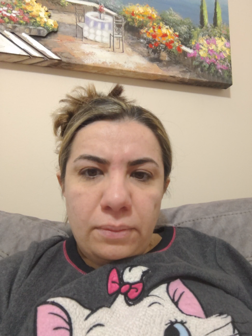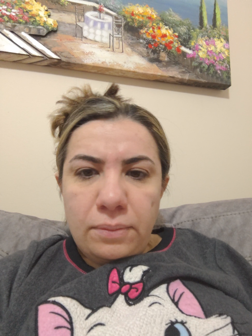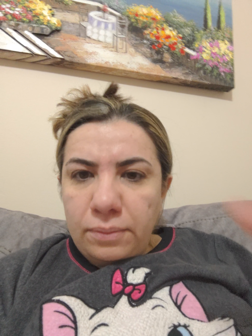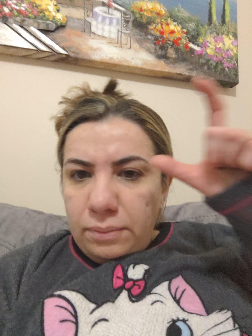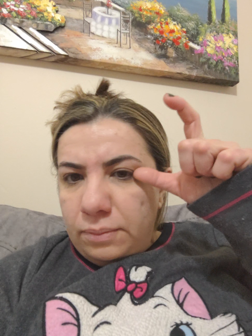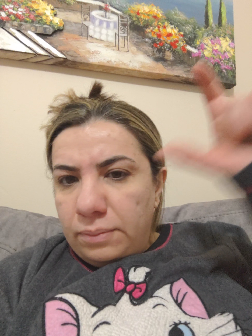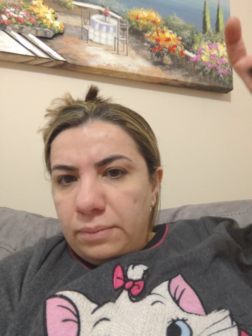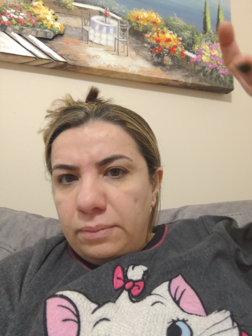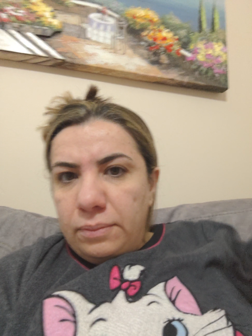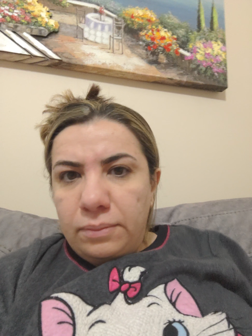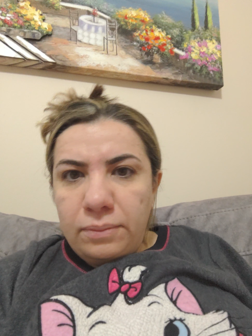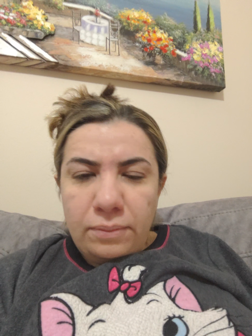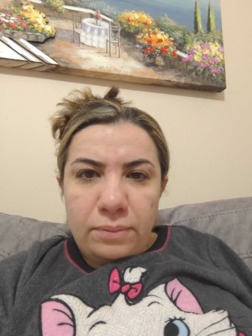moon